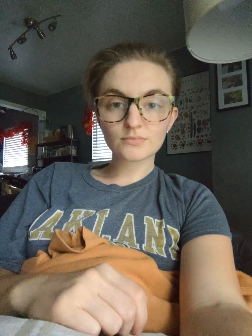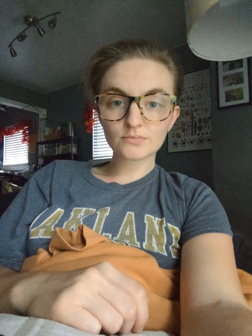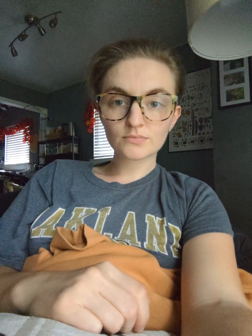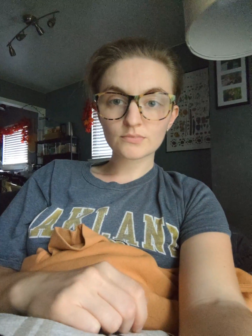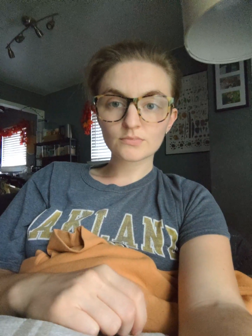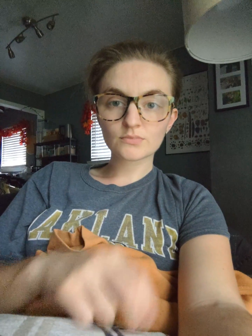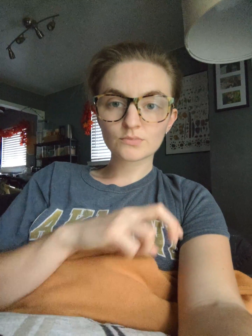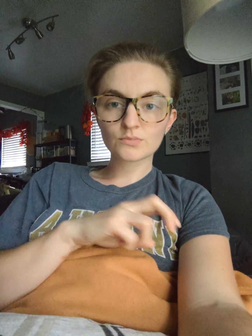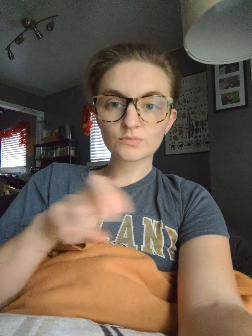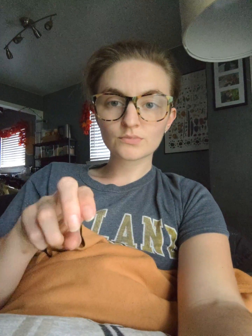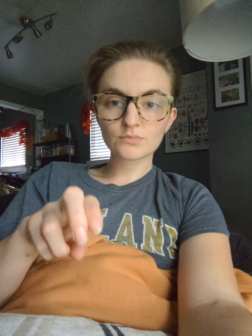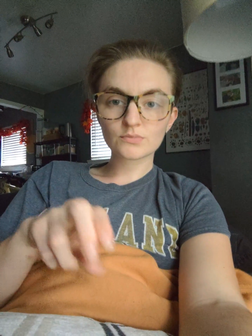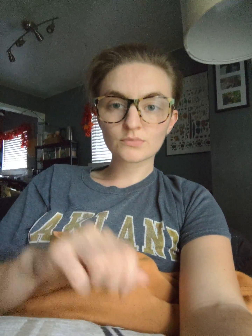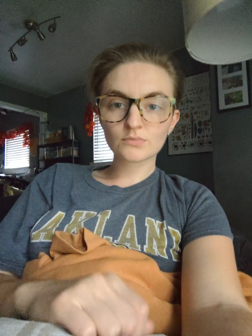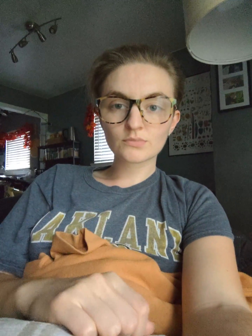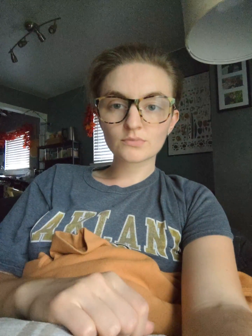porch